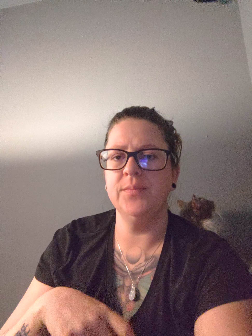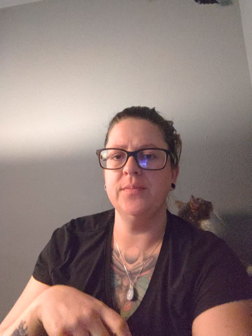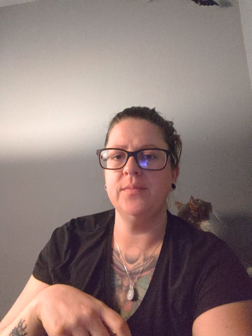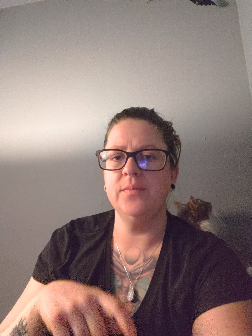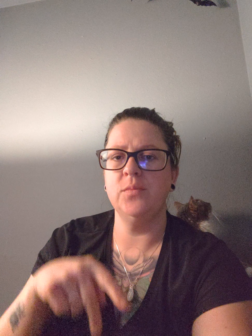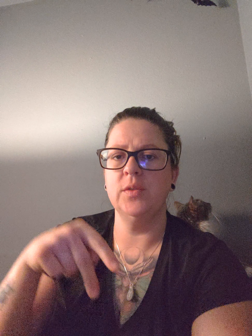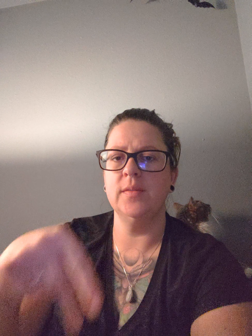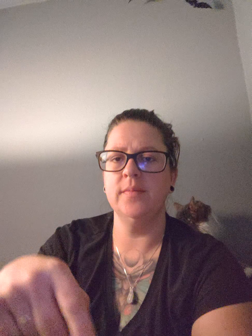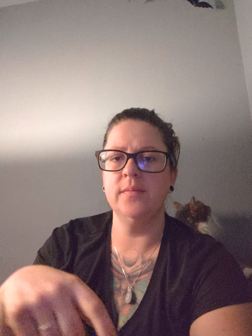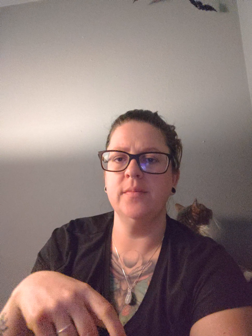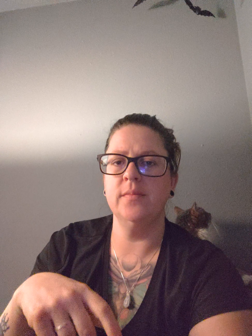ride